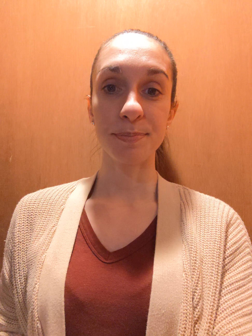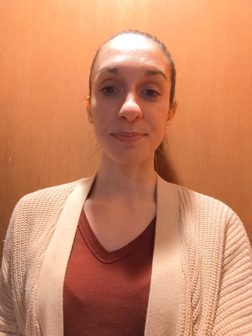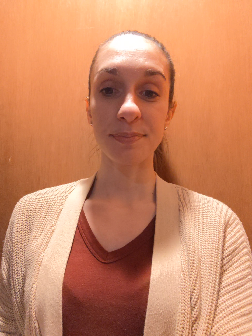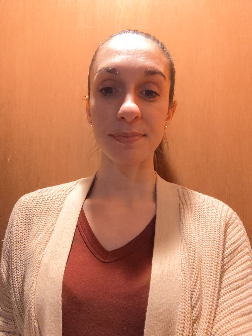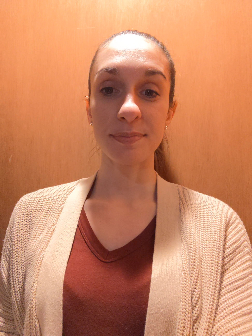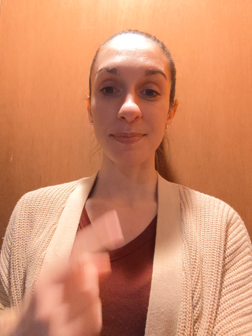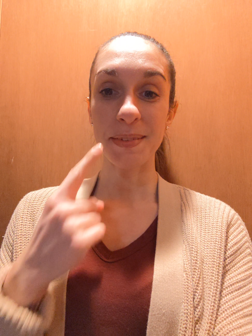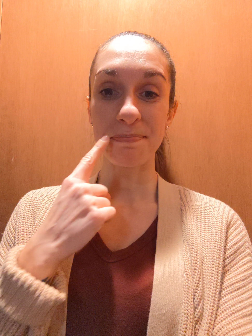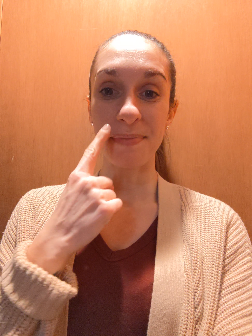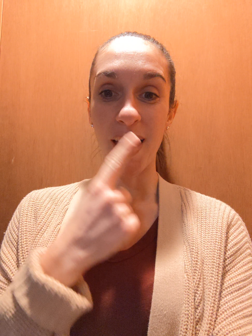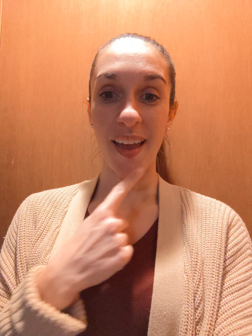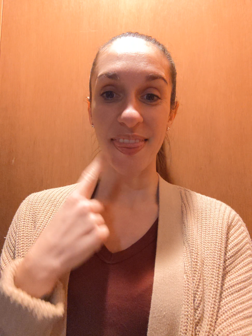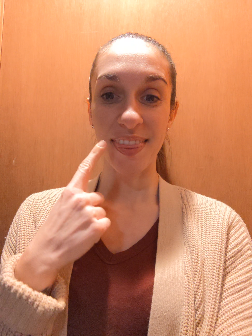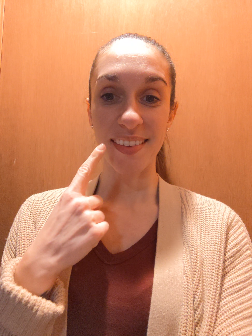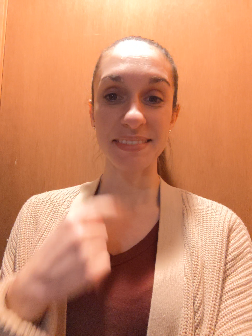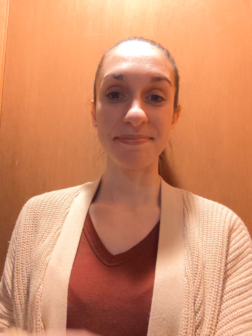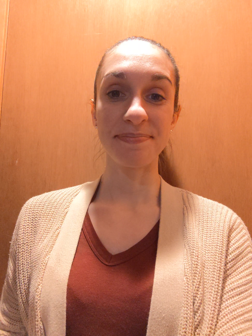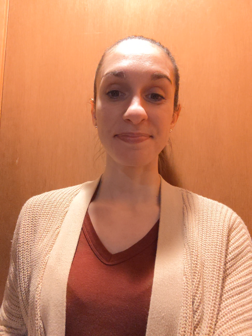mouth